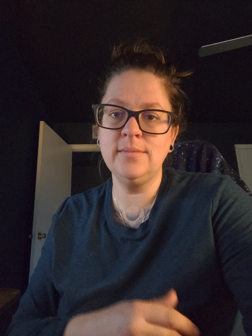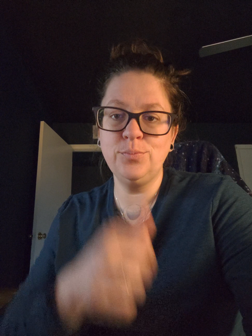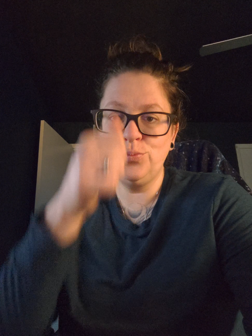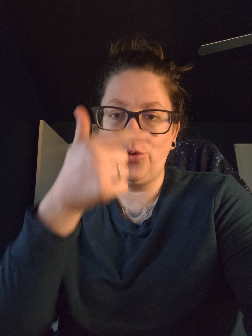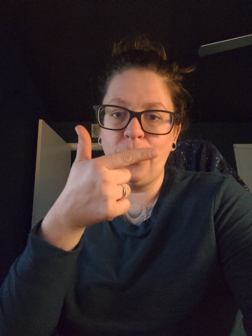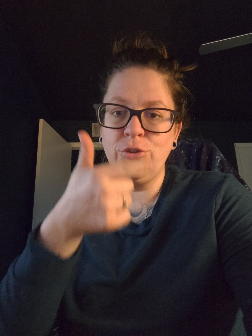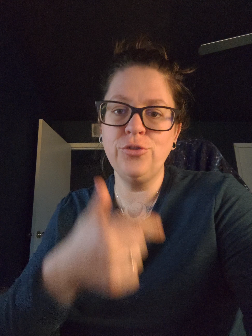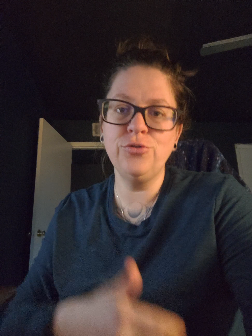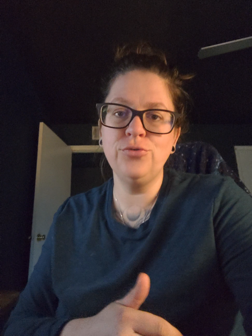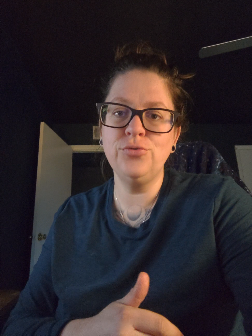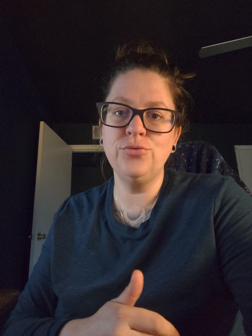brother